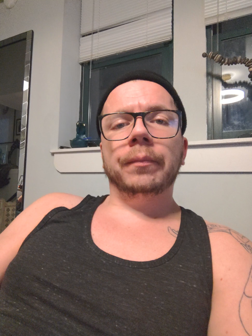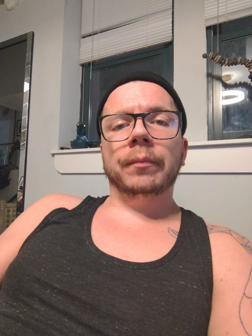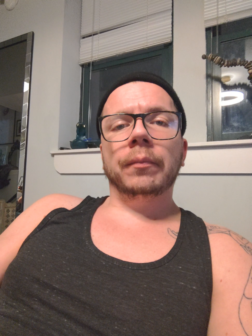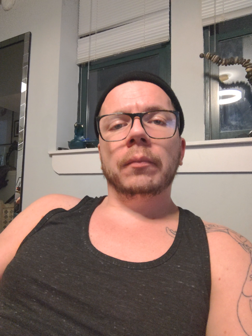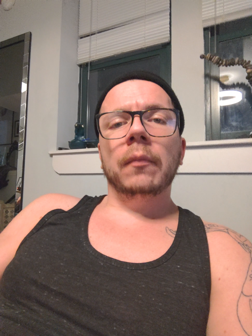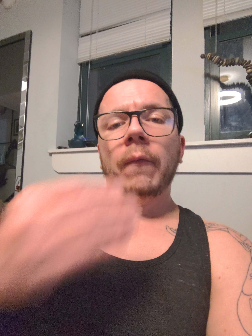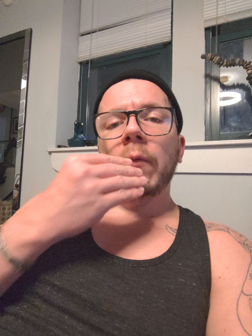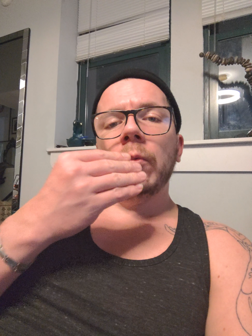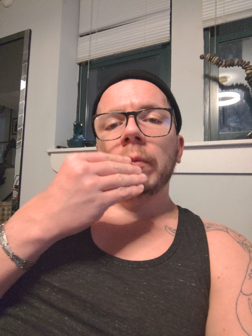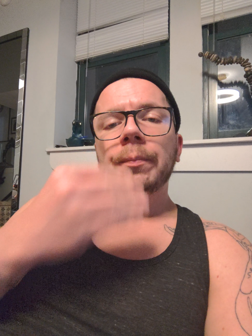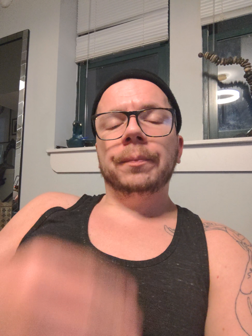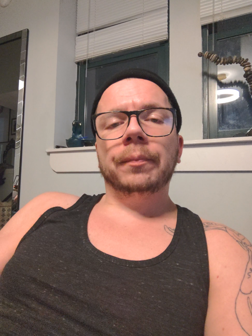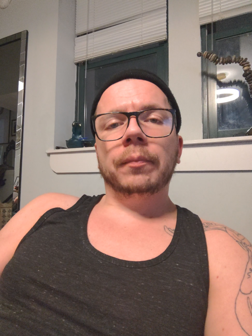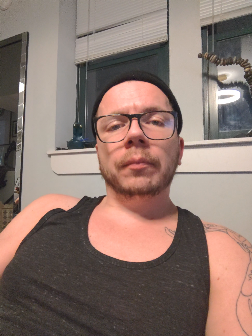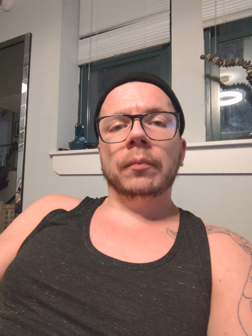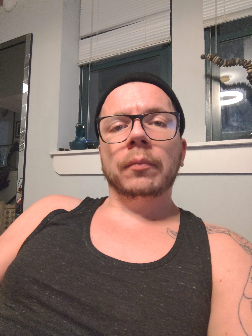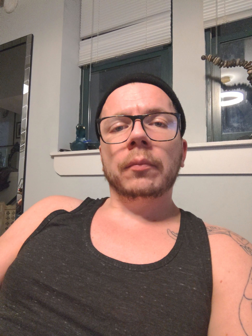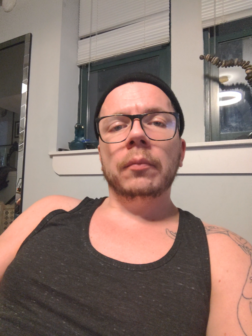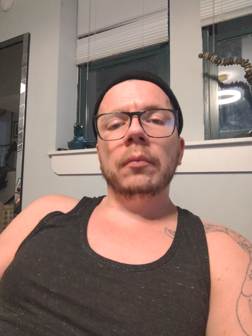food